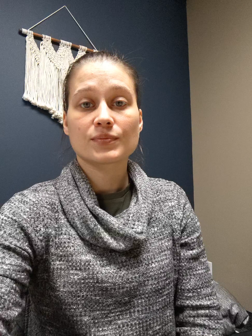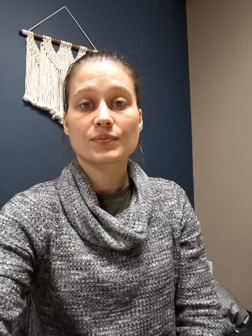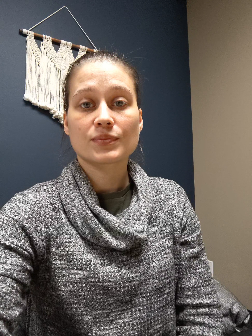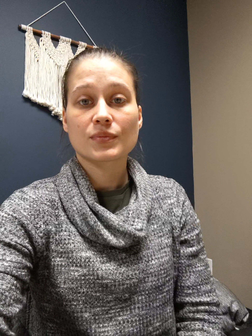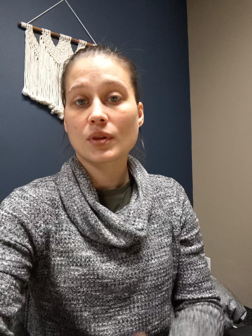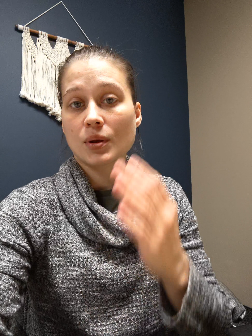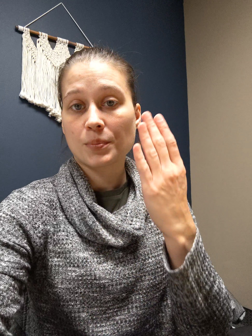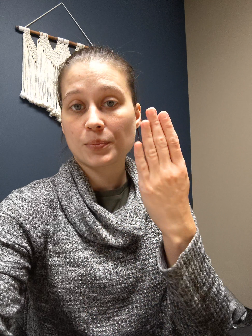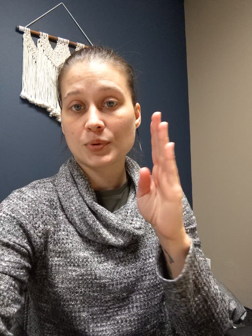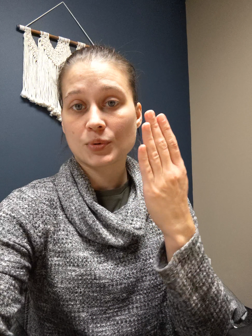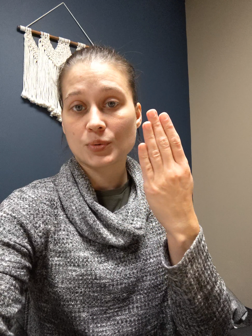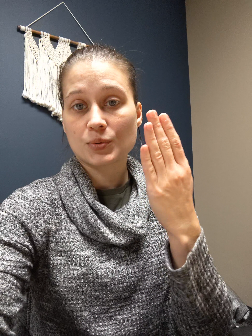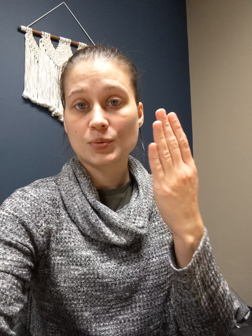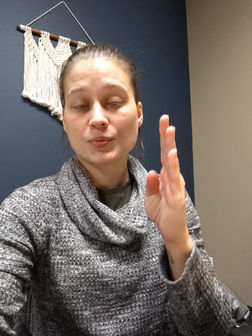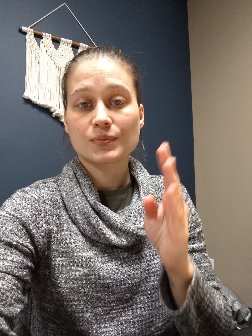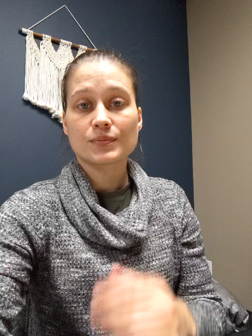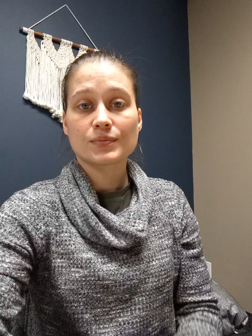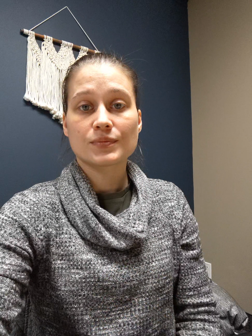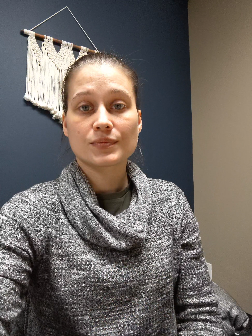blue